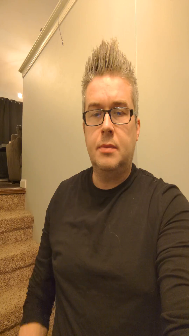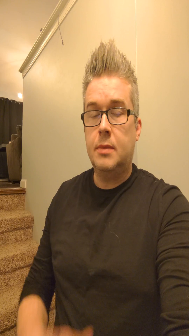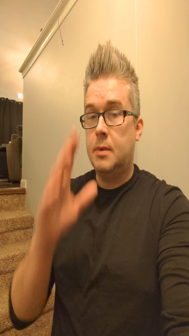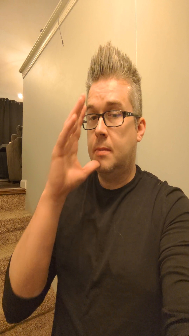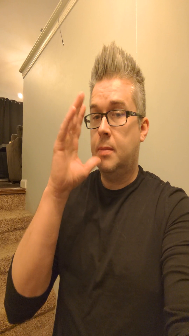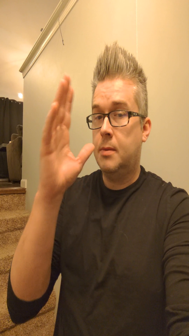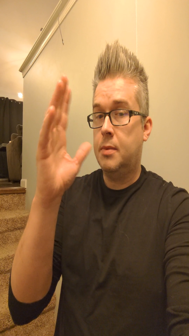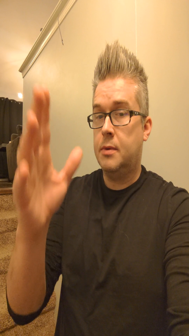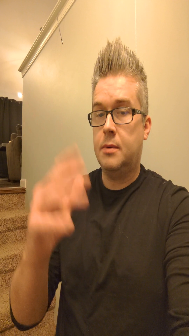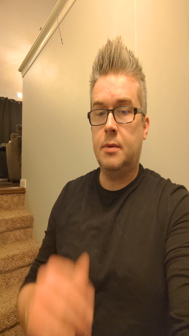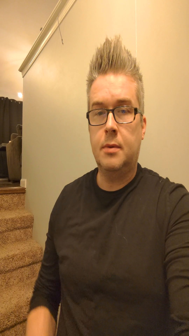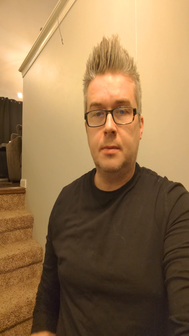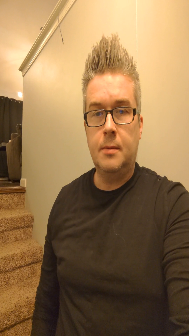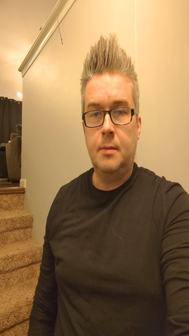grandma